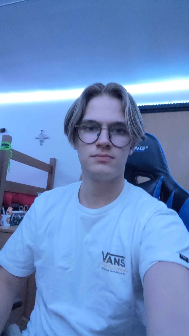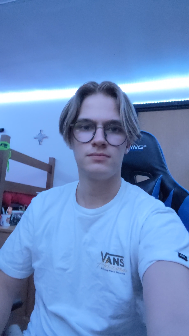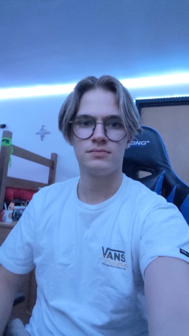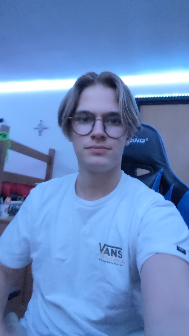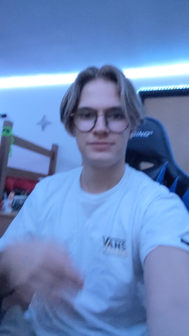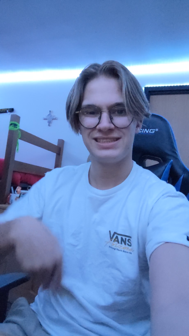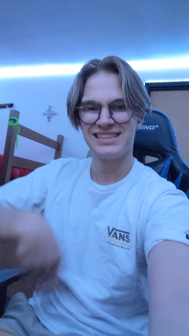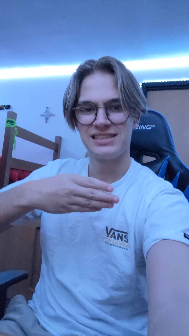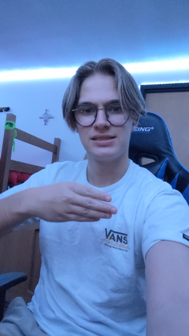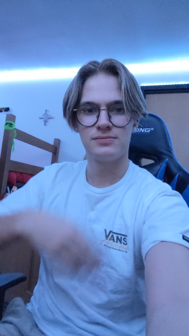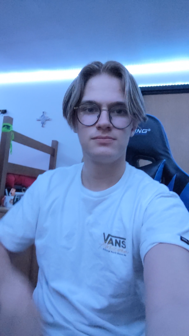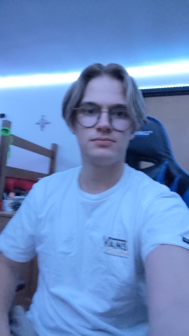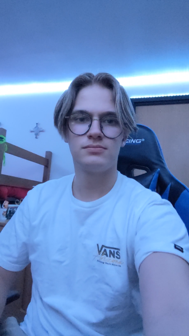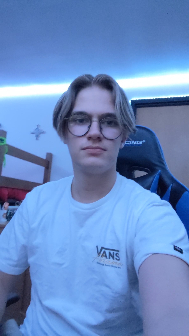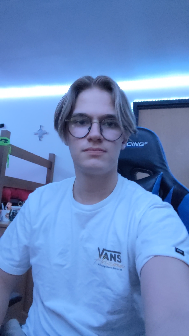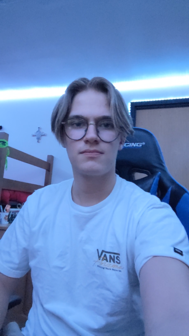kick